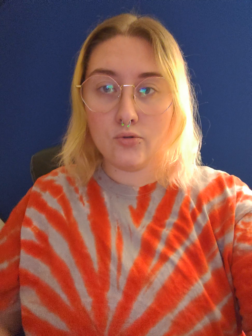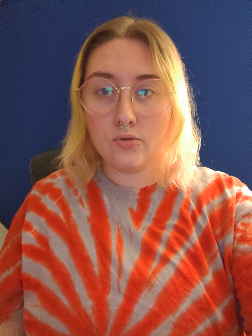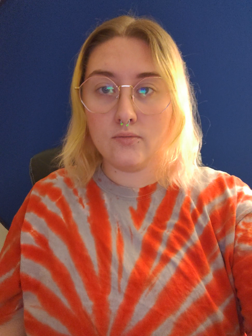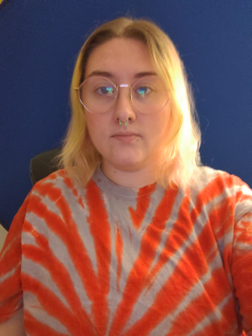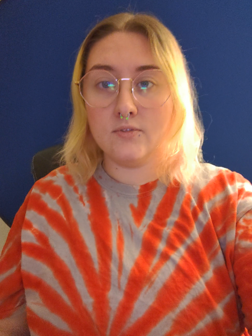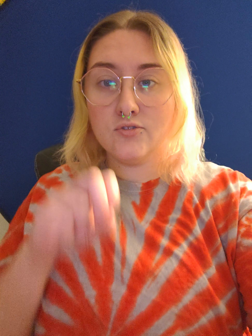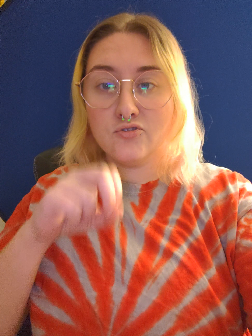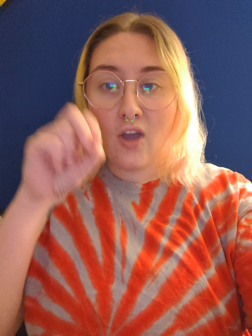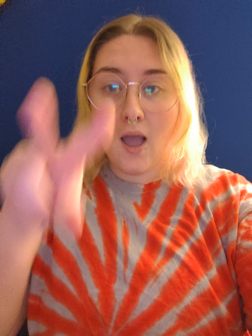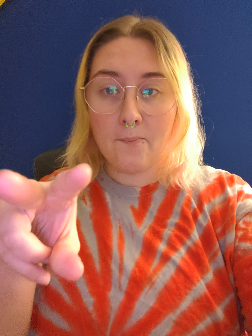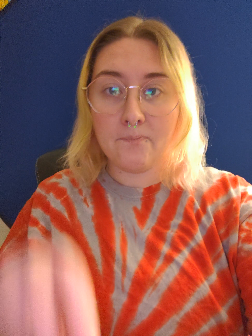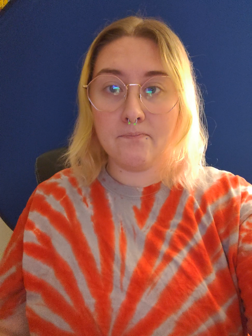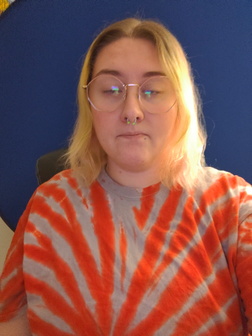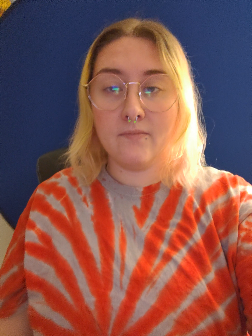jump